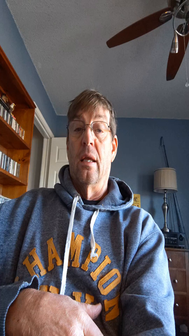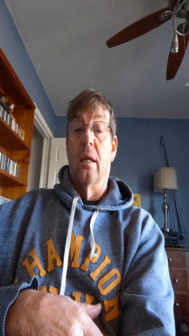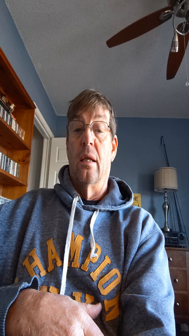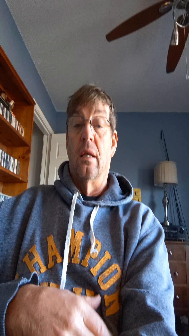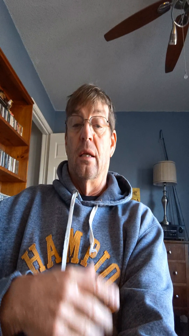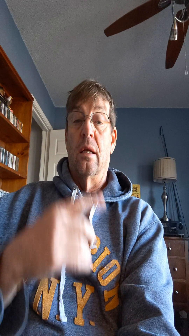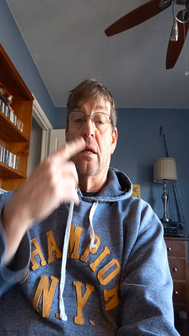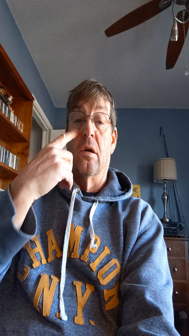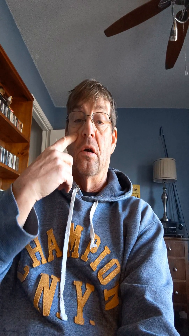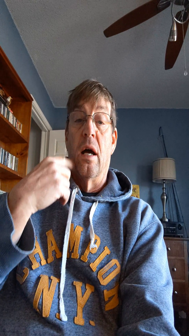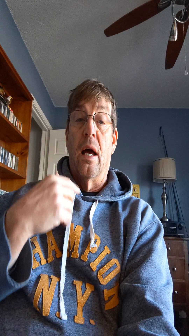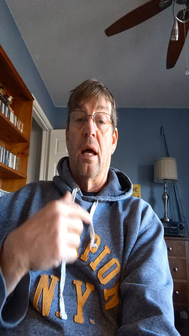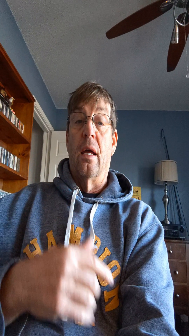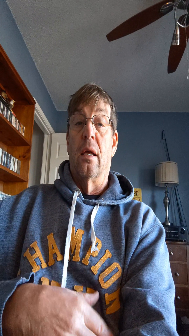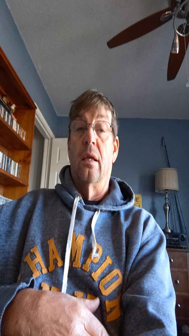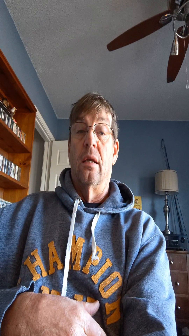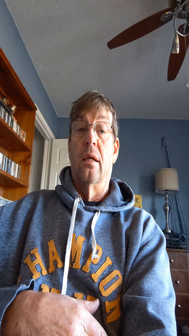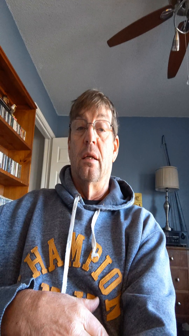cry